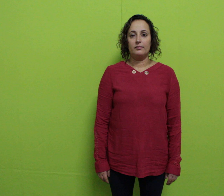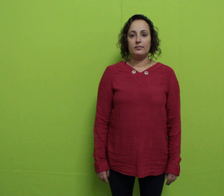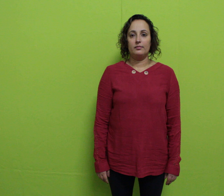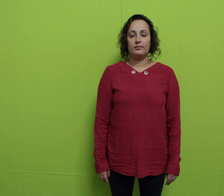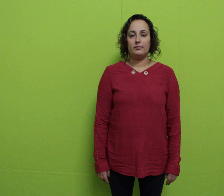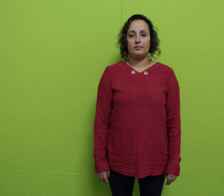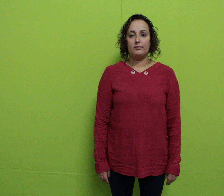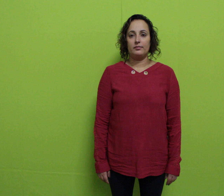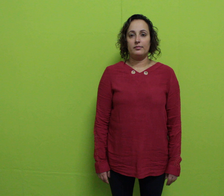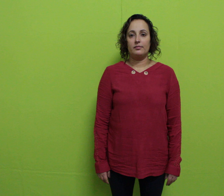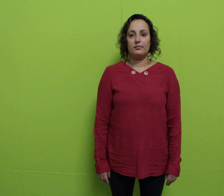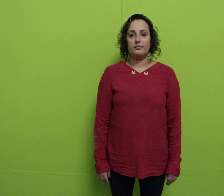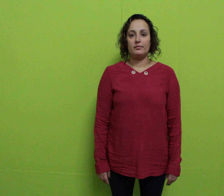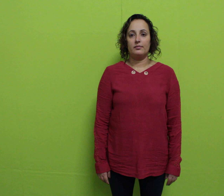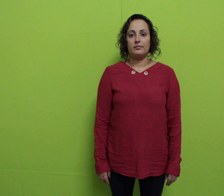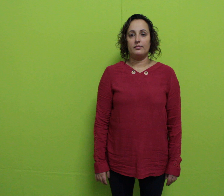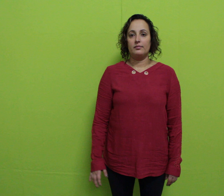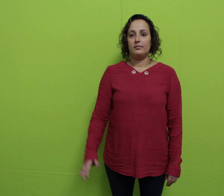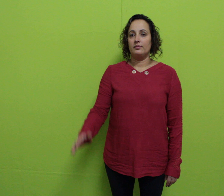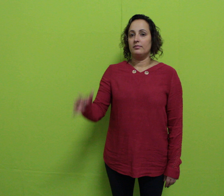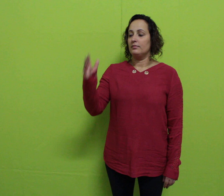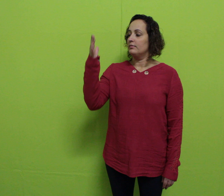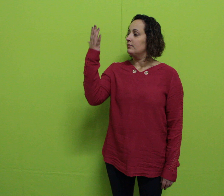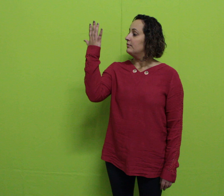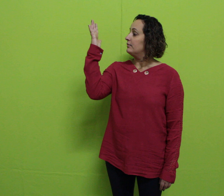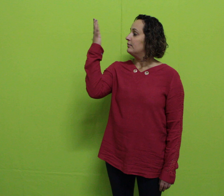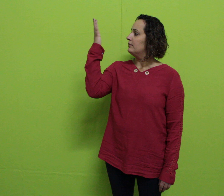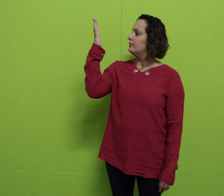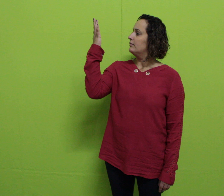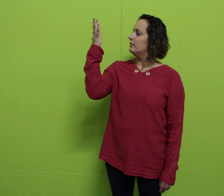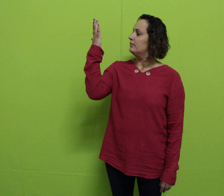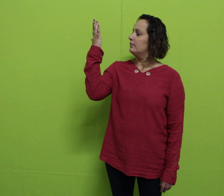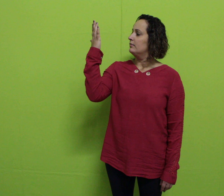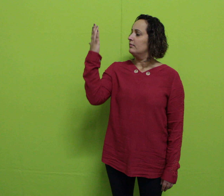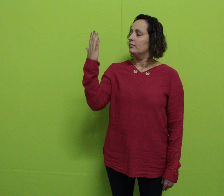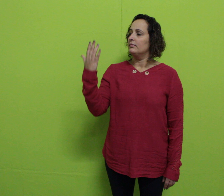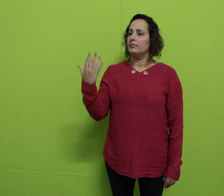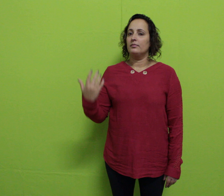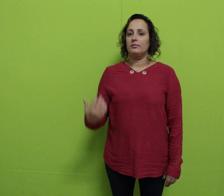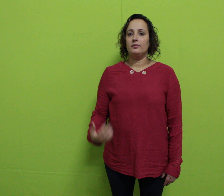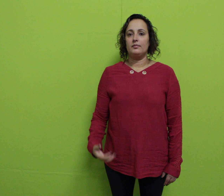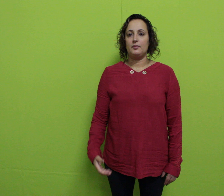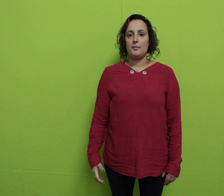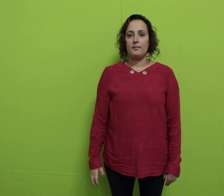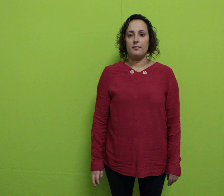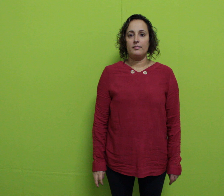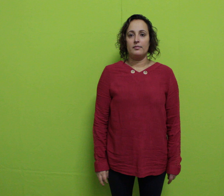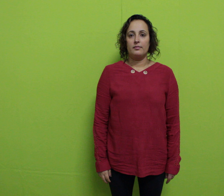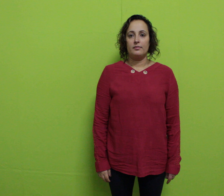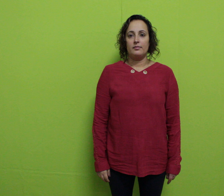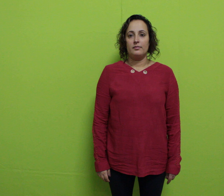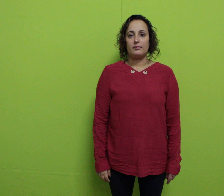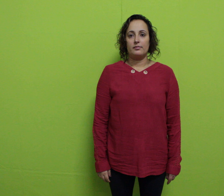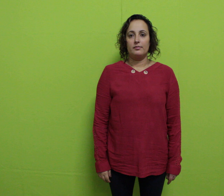espelho